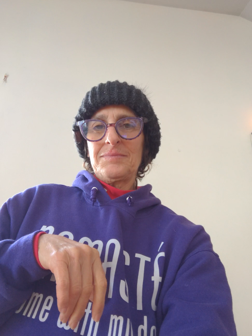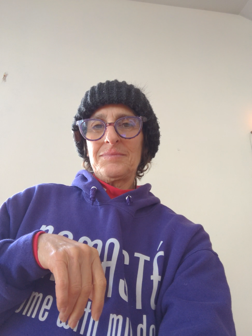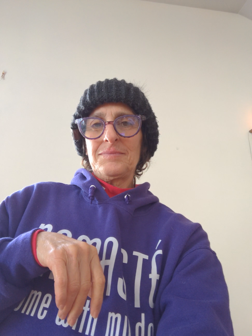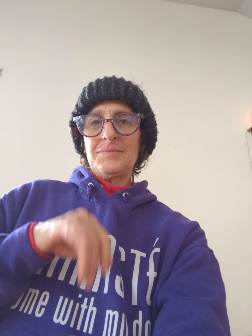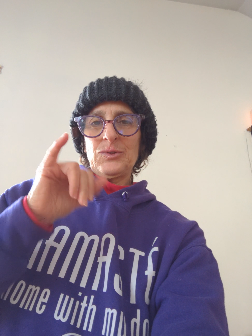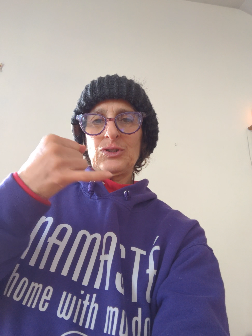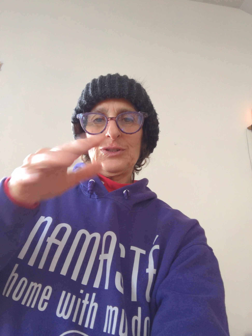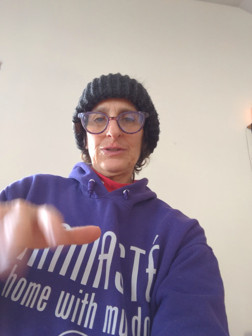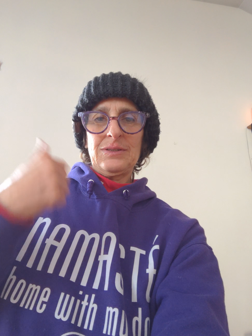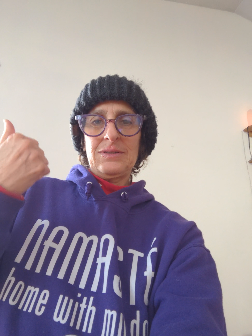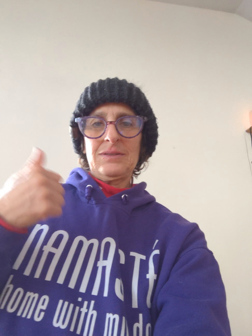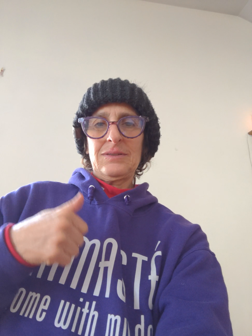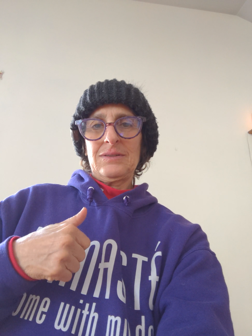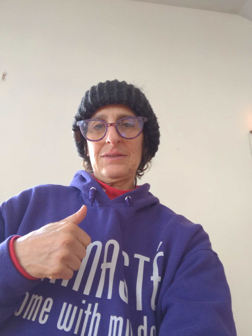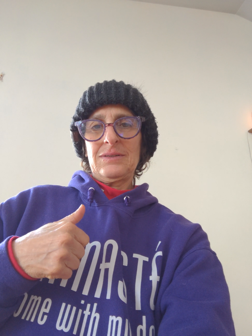jeans